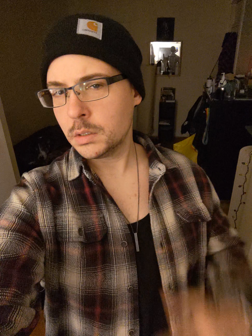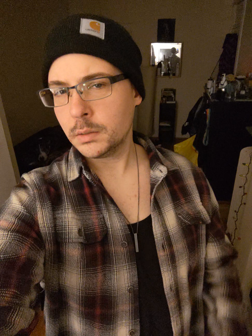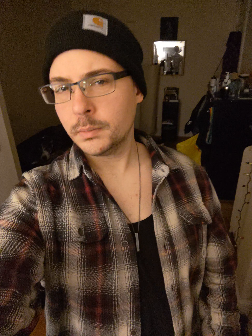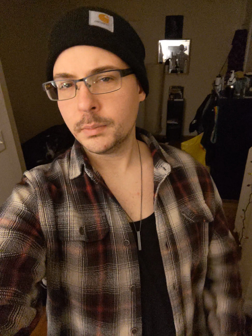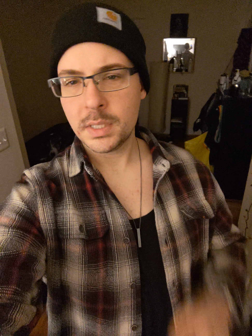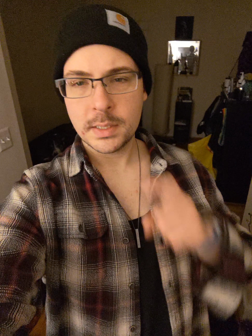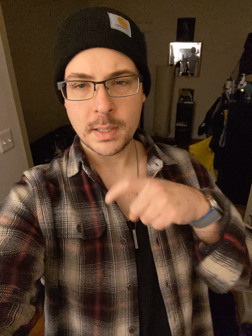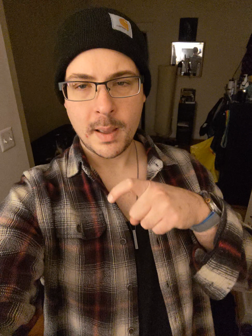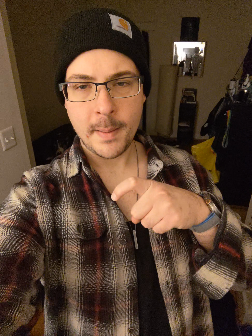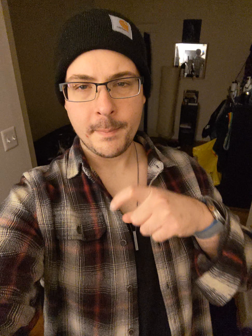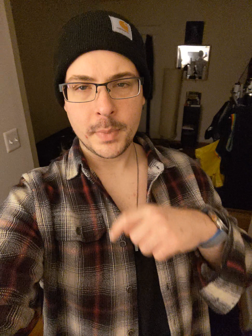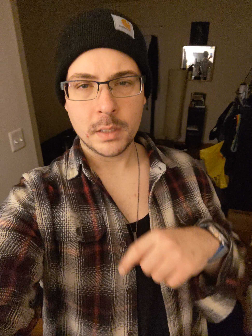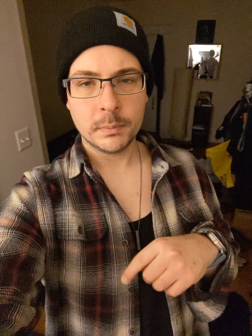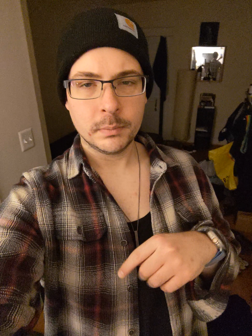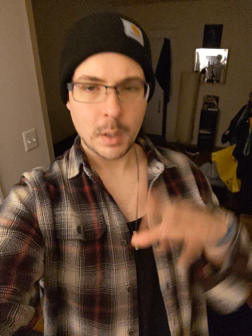time